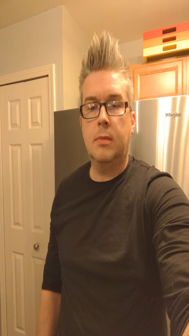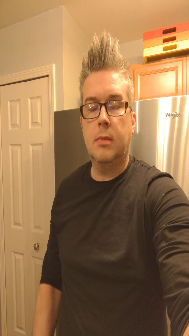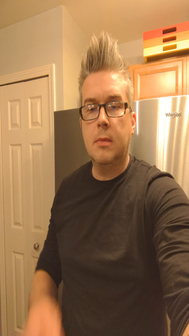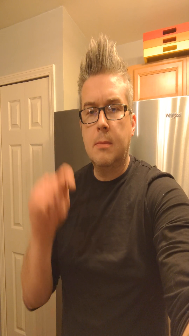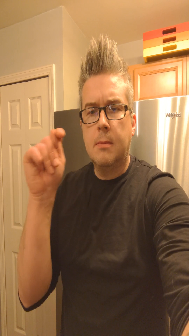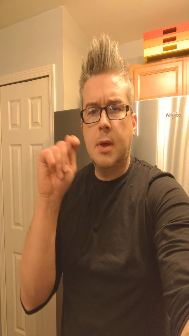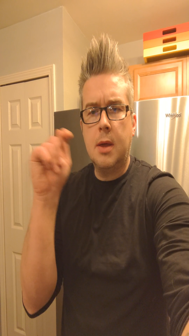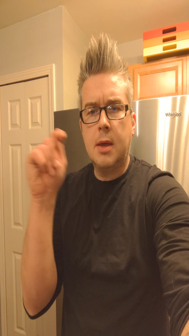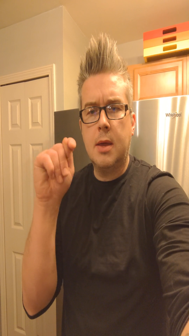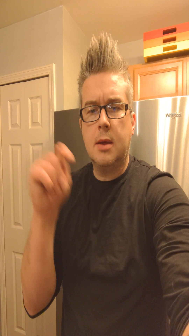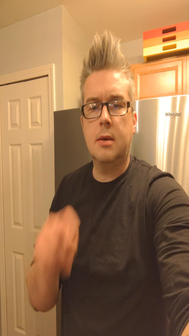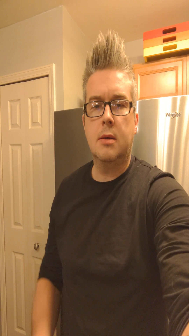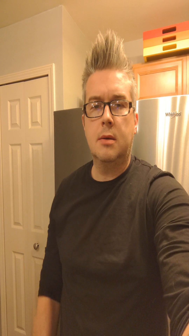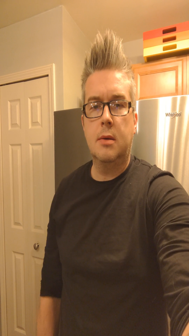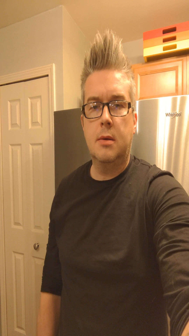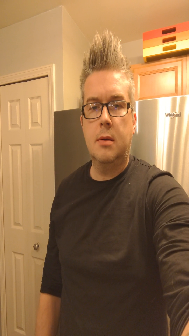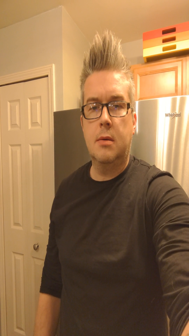potty